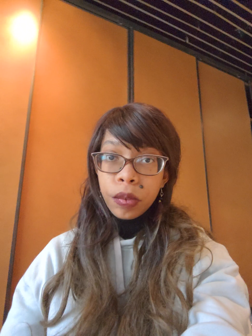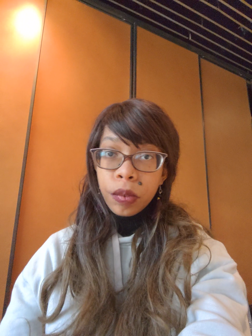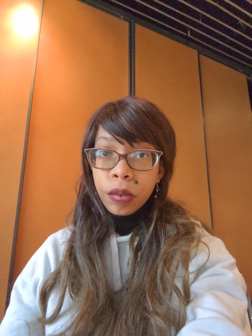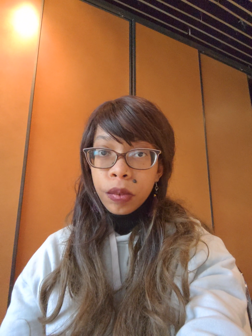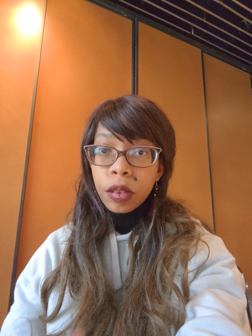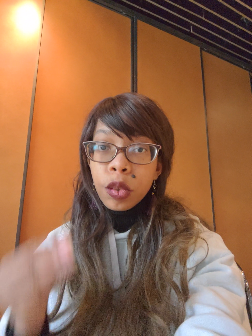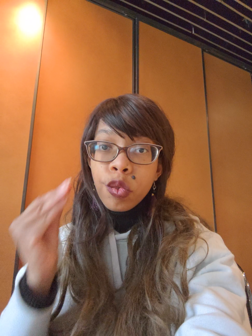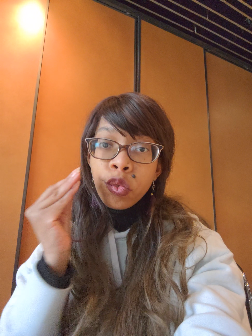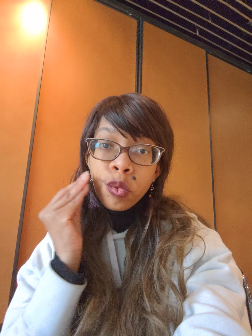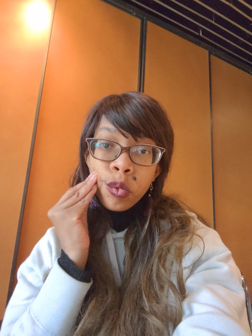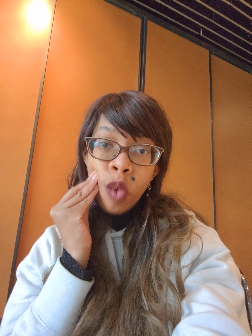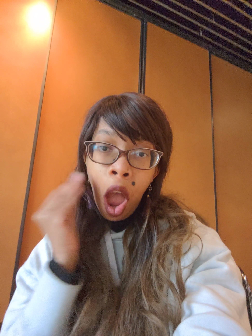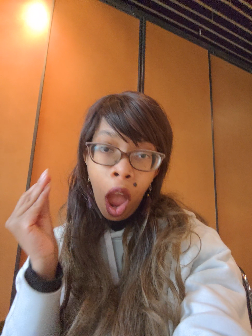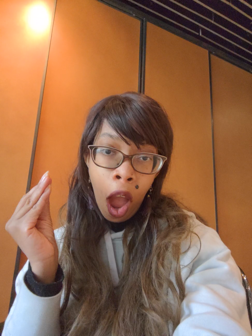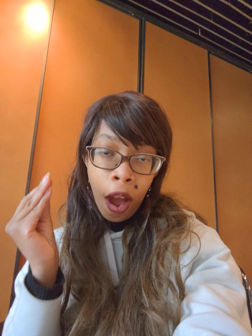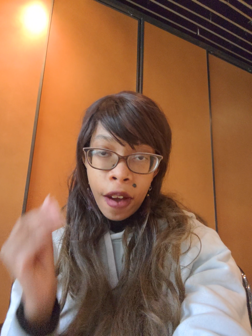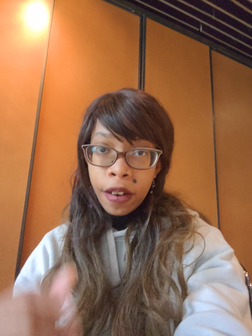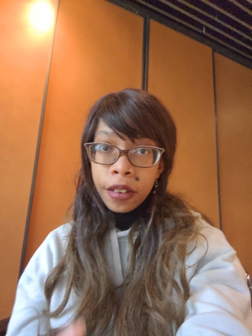kiss